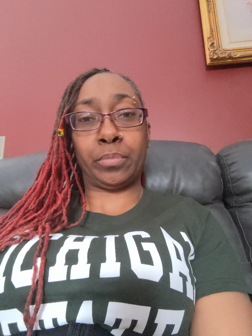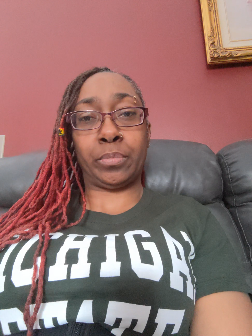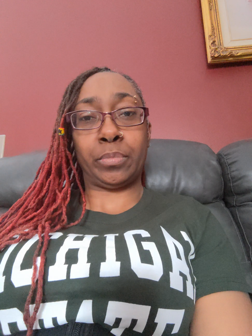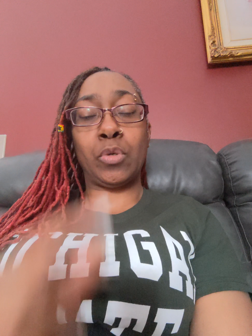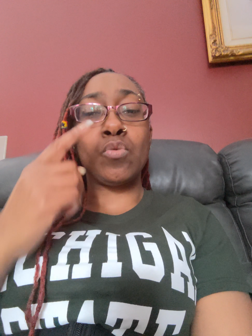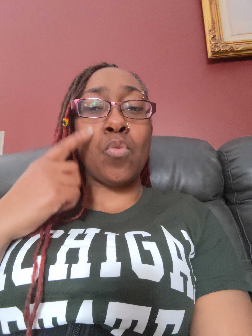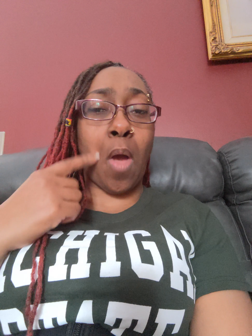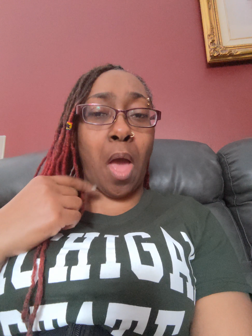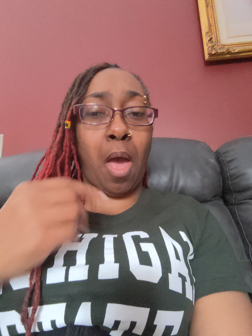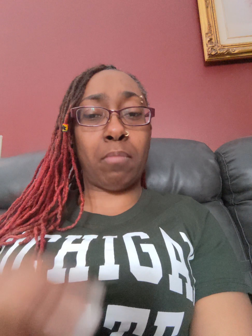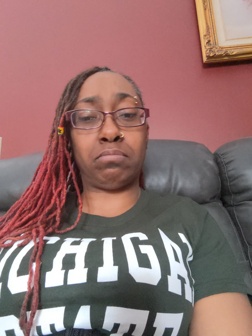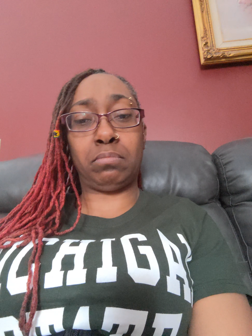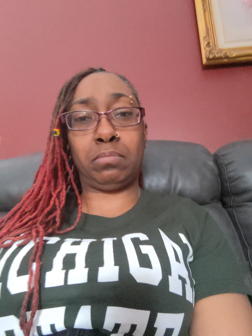cry